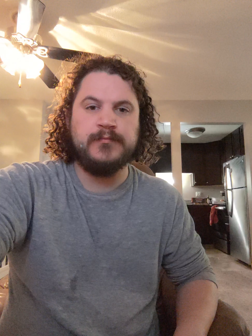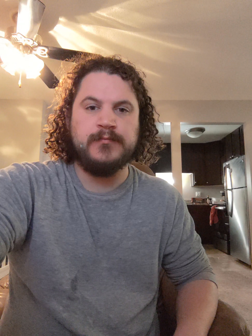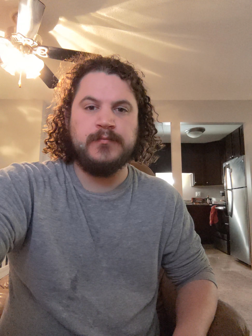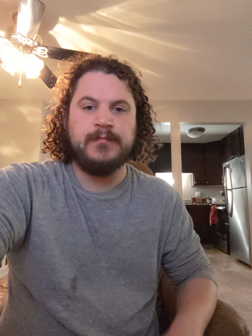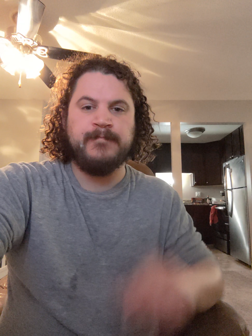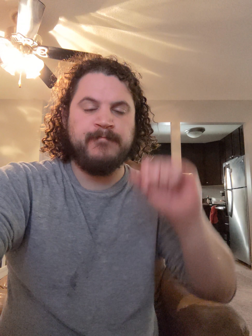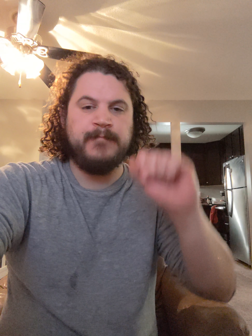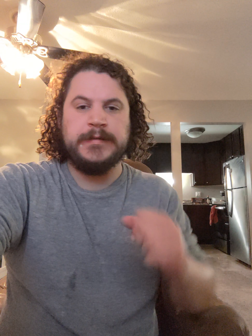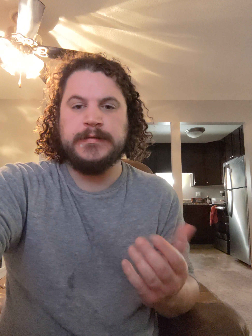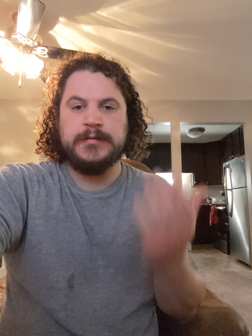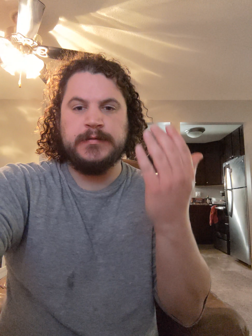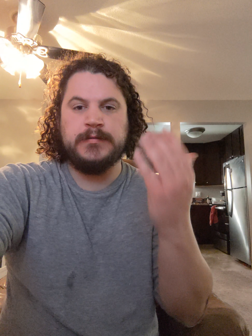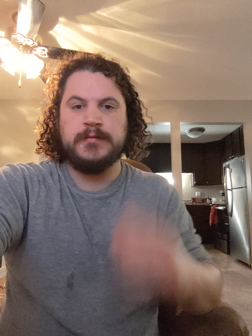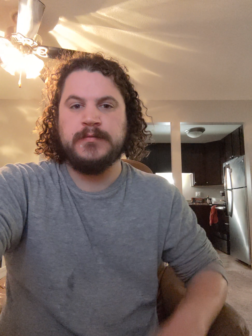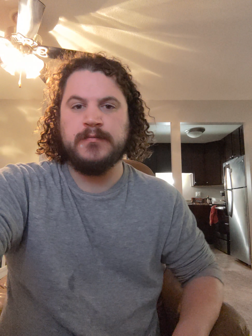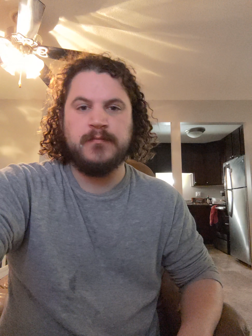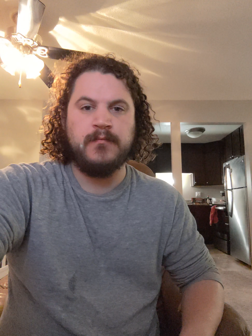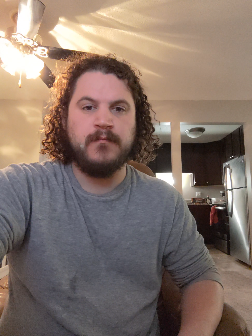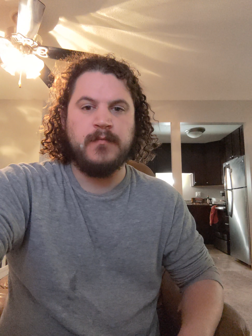mitten